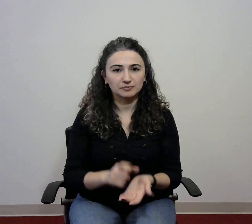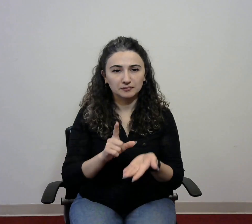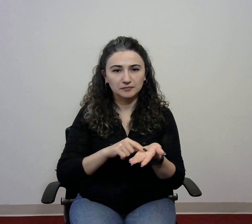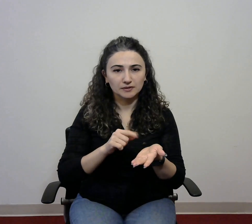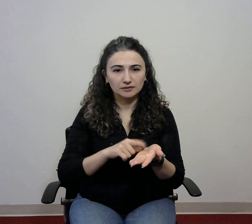pensiya